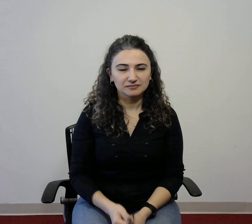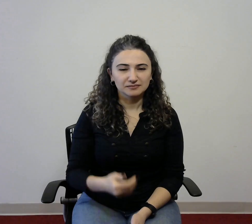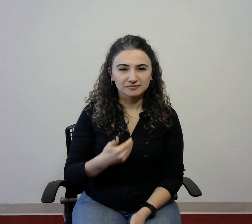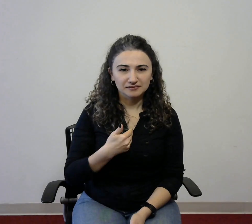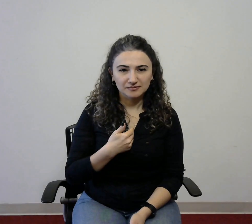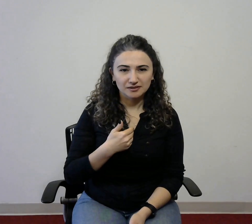mənim